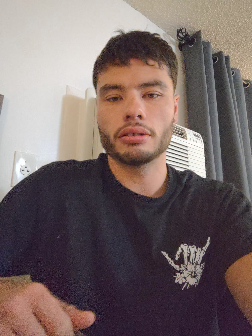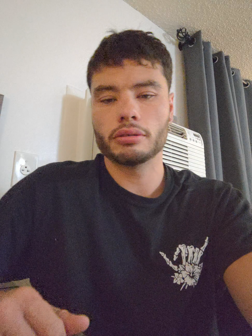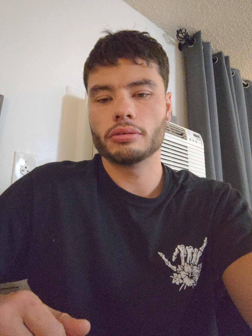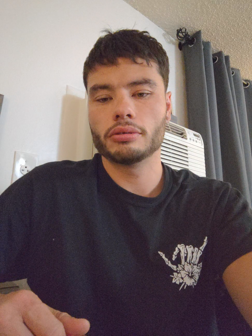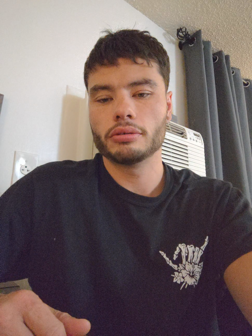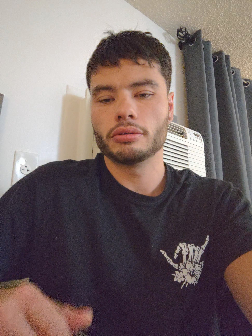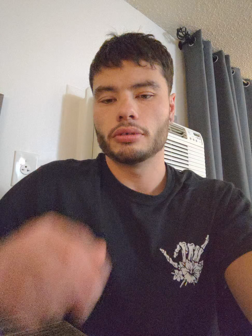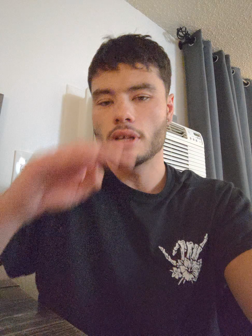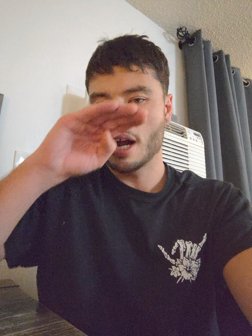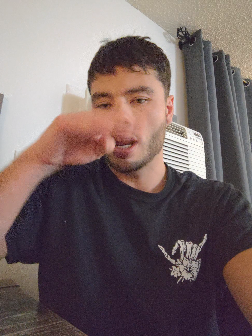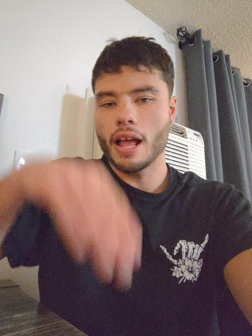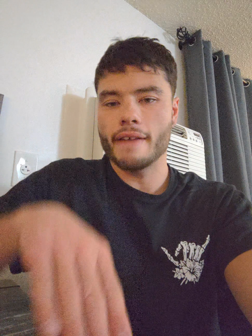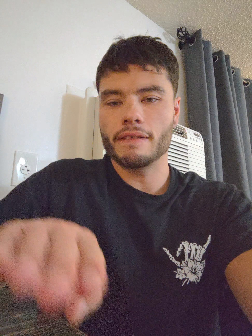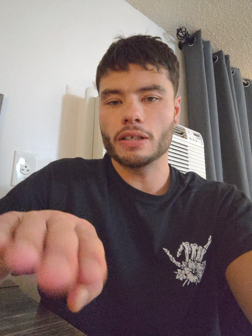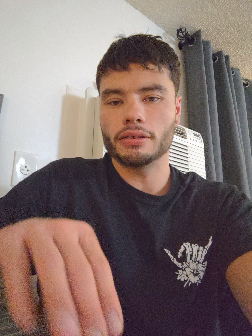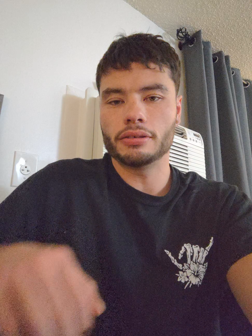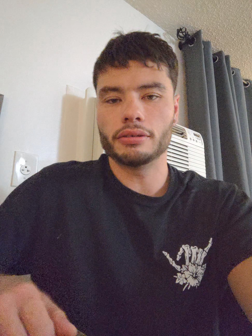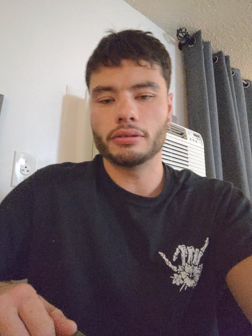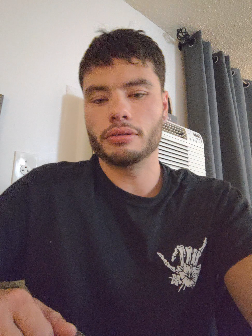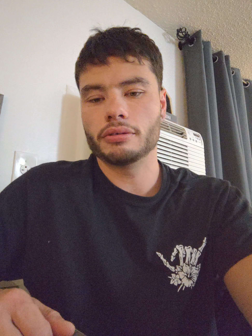elephant